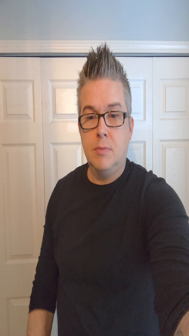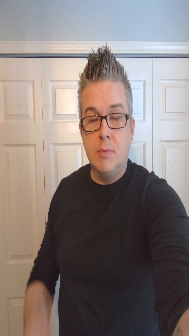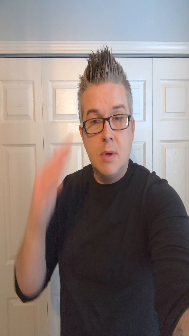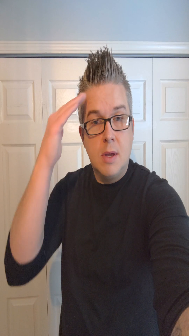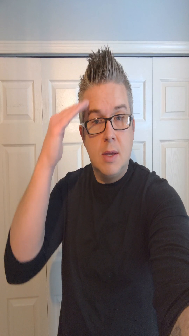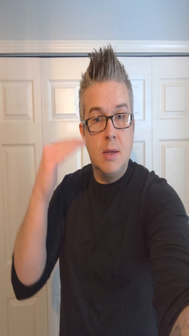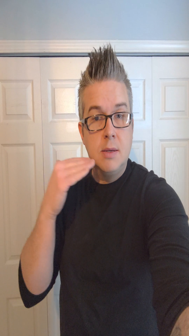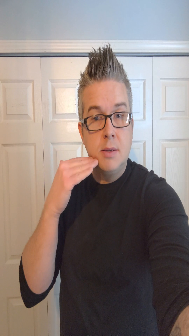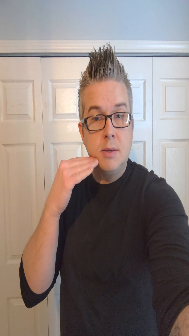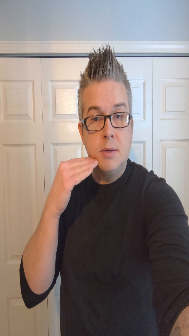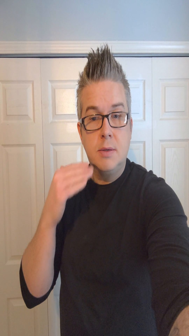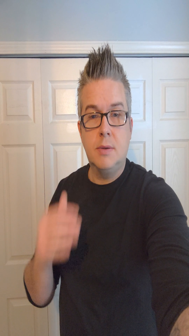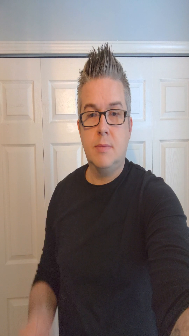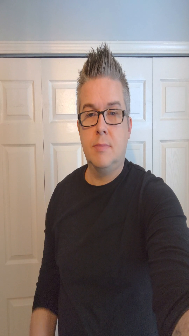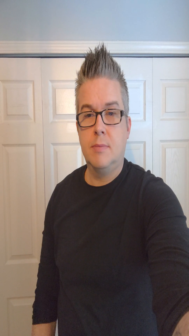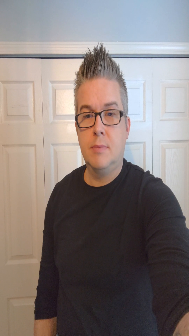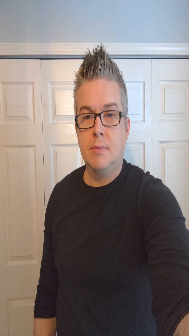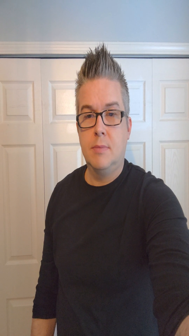head